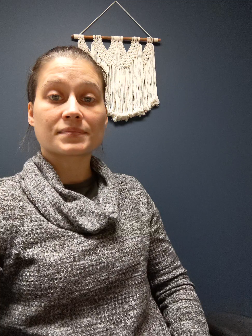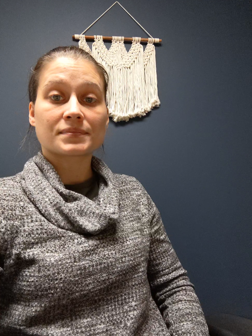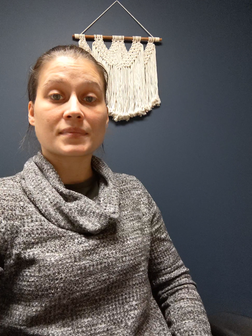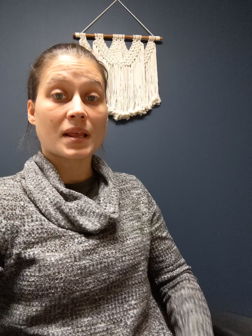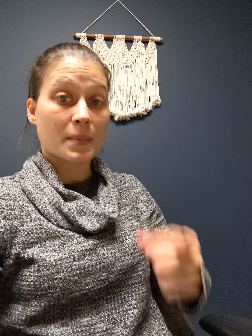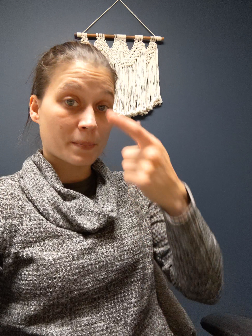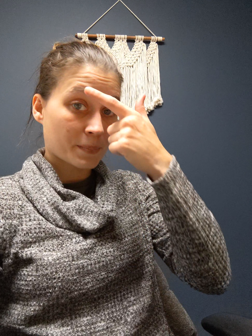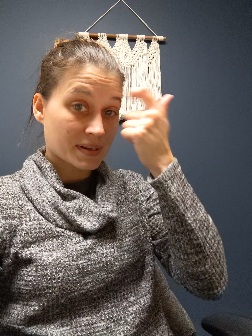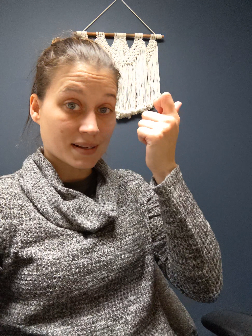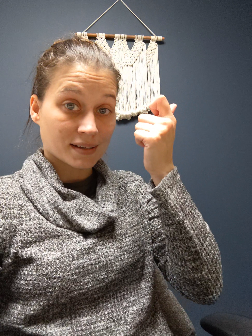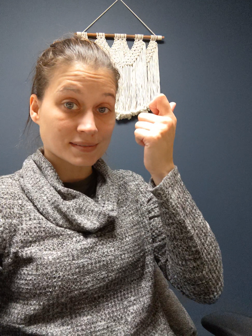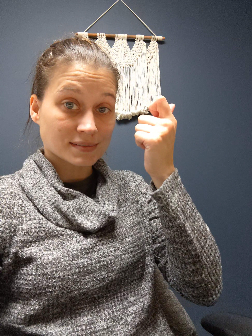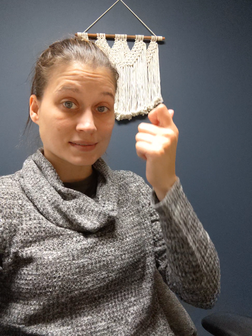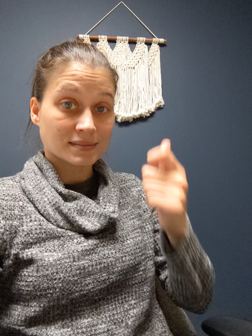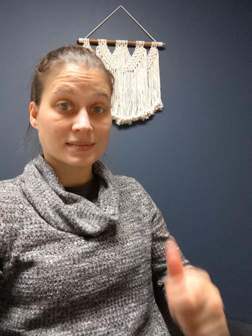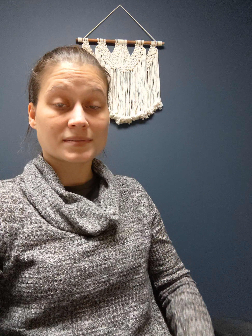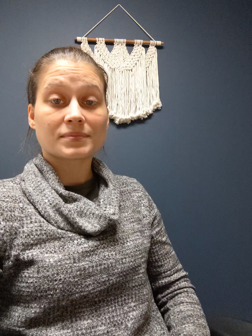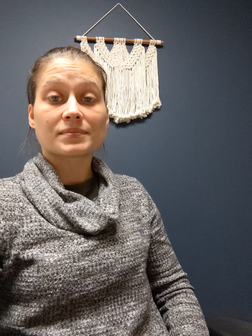because